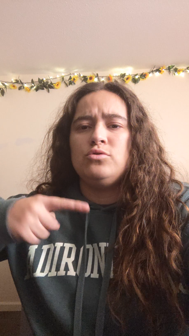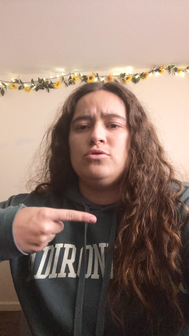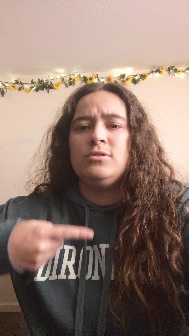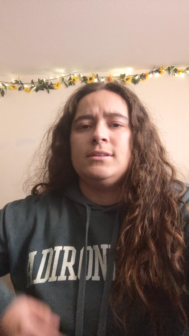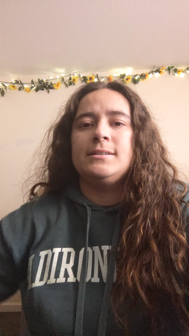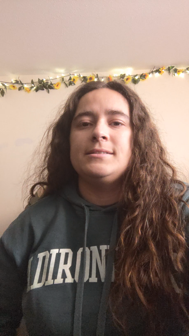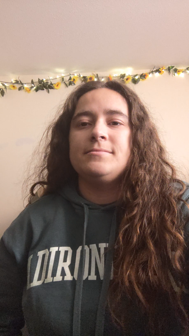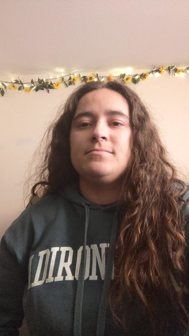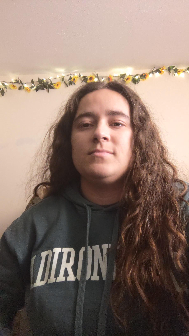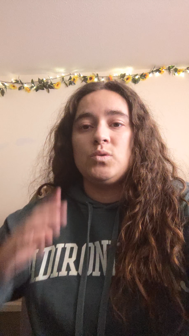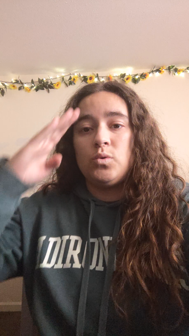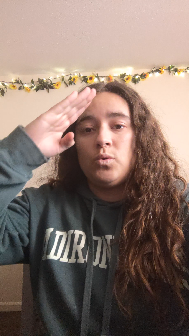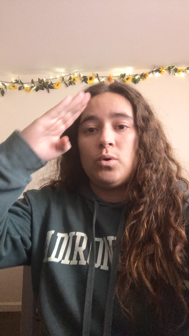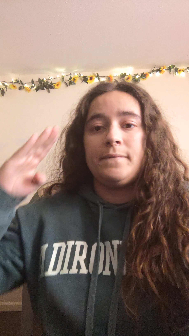roof